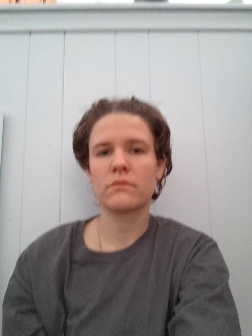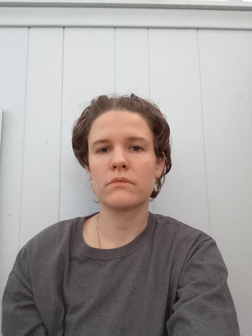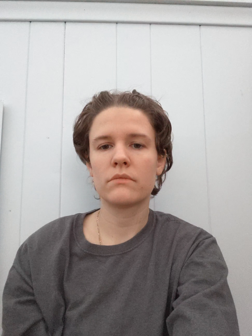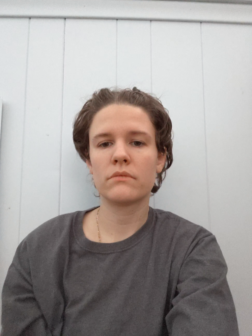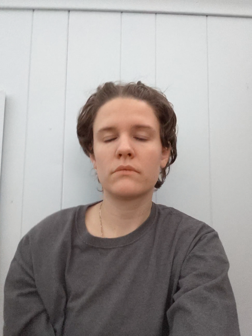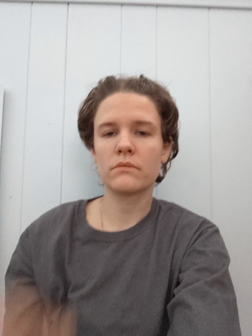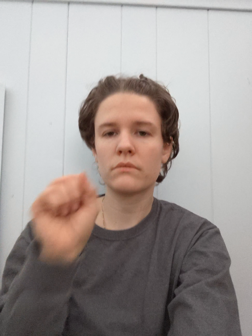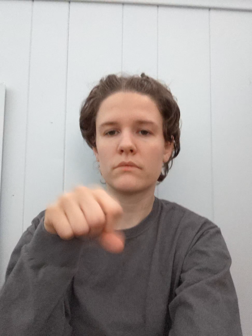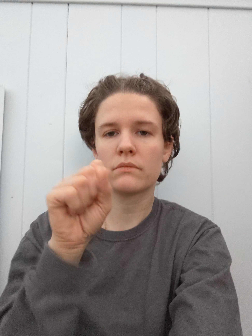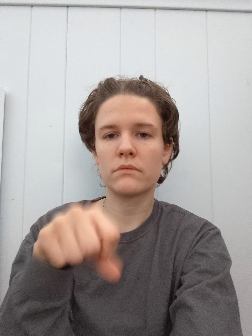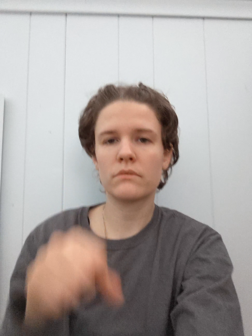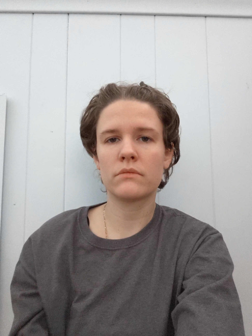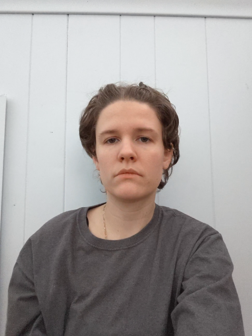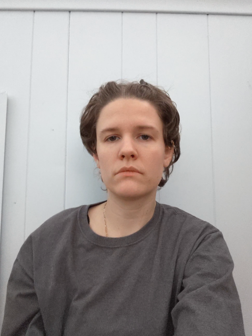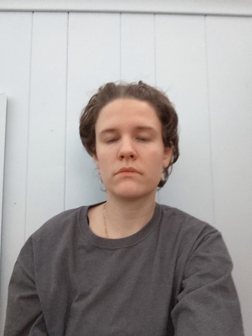yes